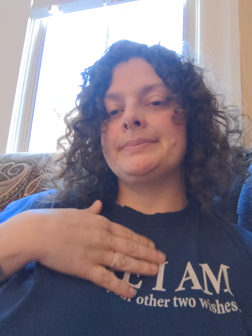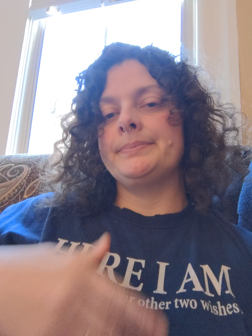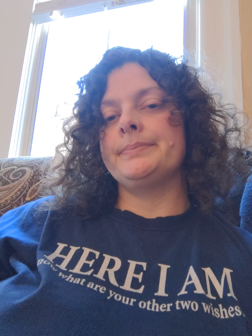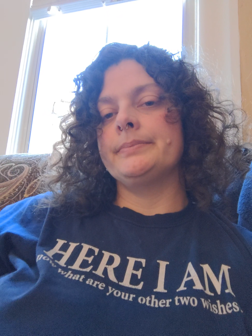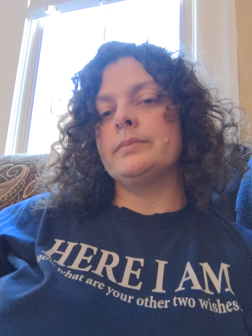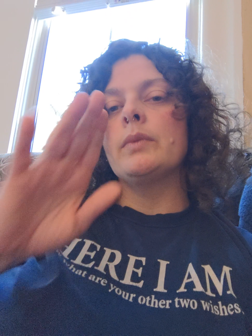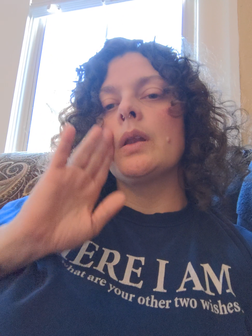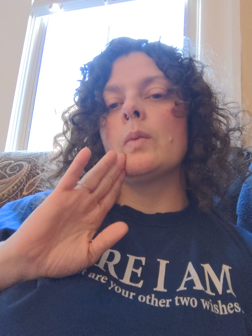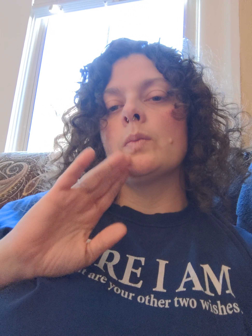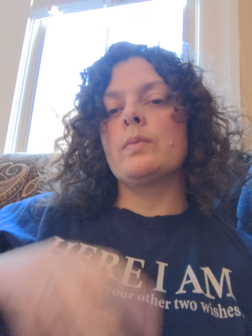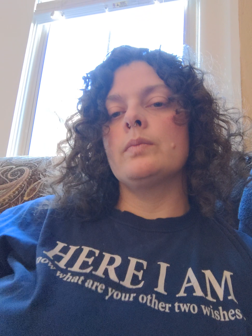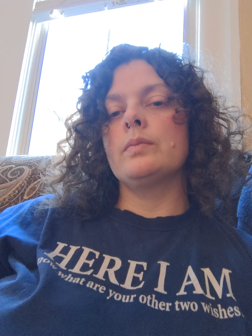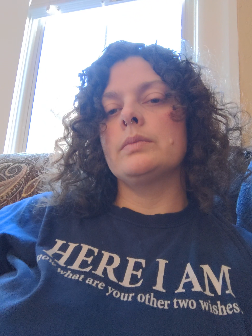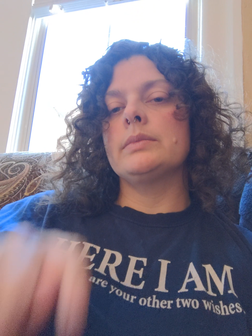brown